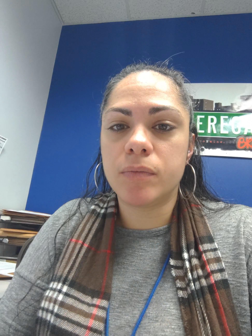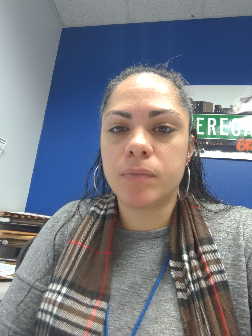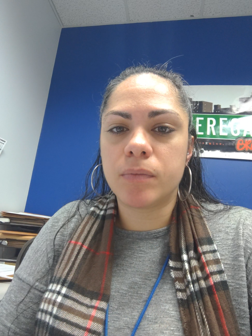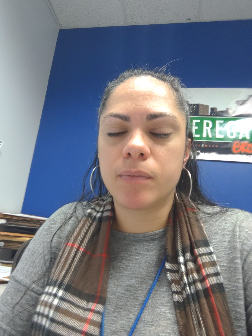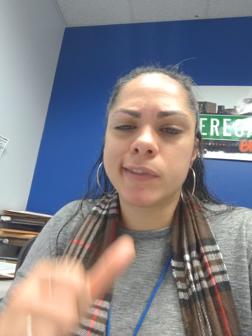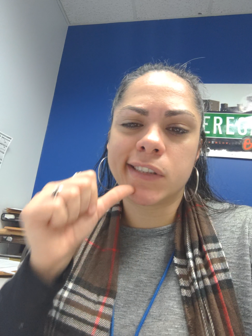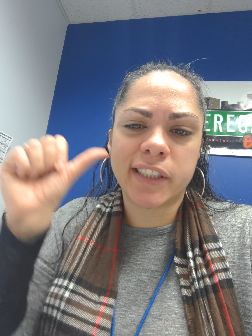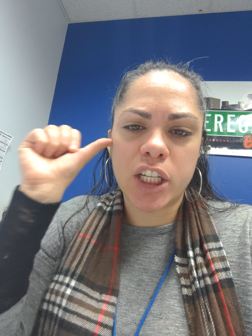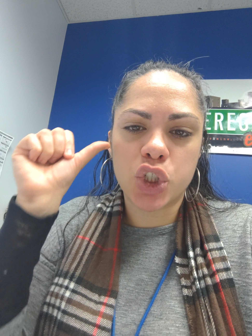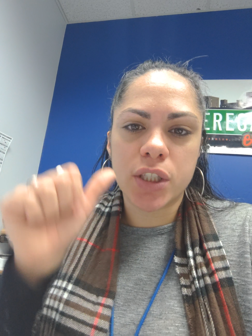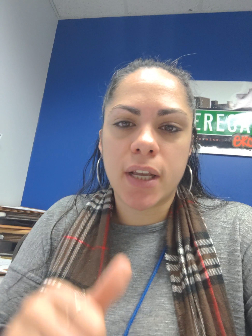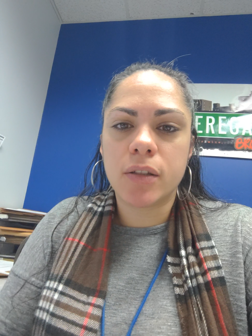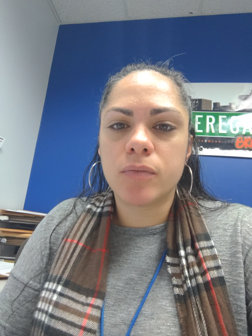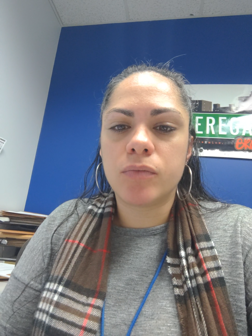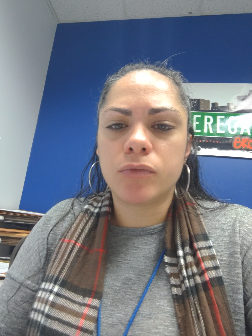yesterday